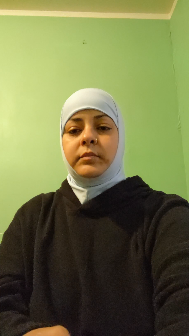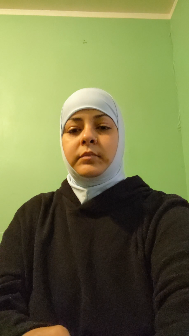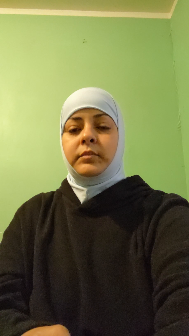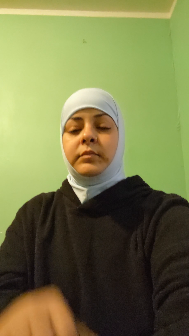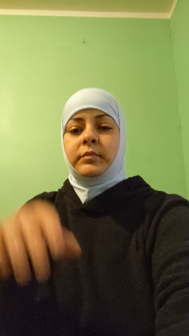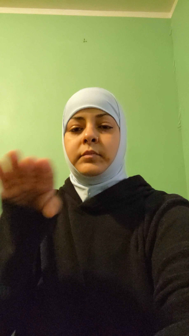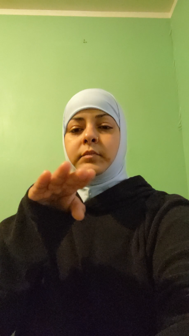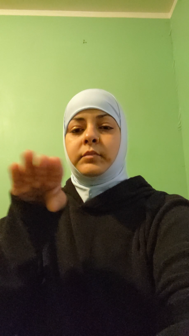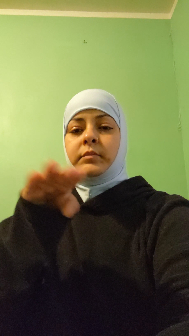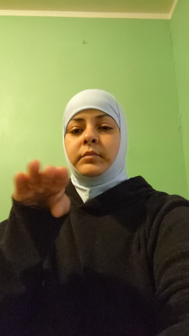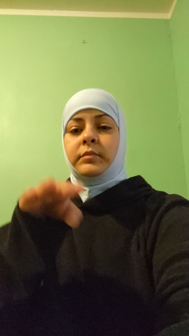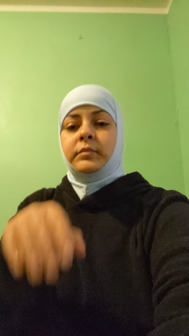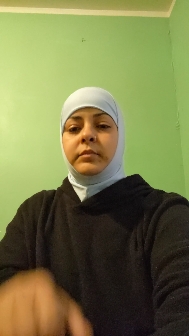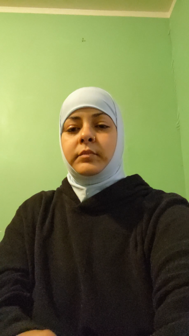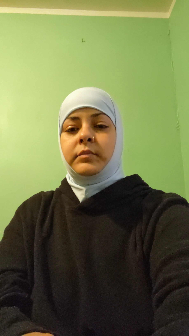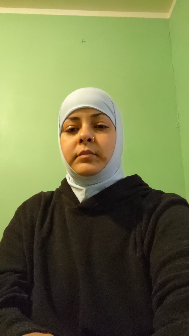boots